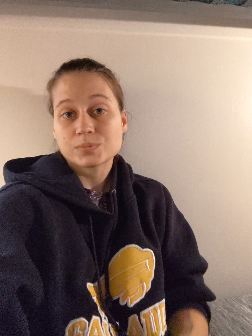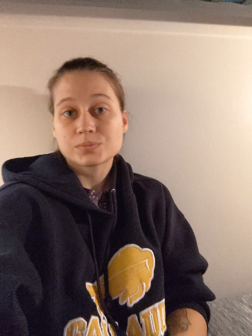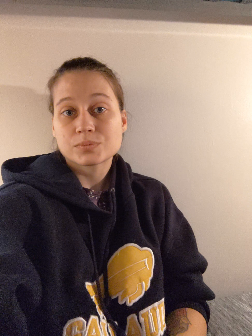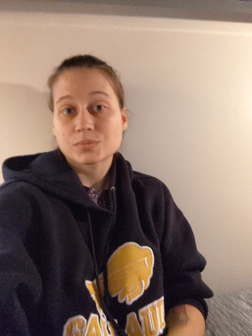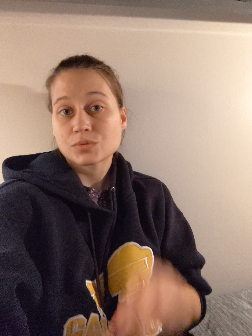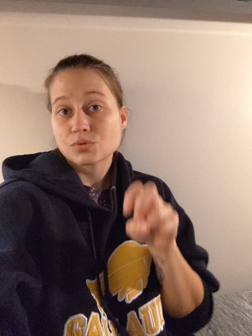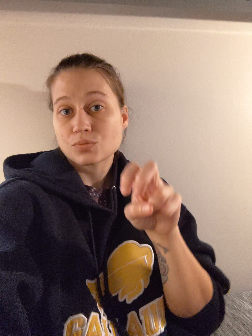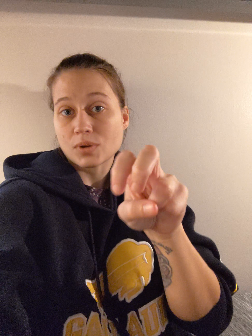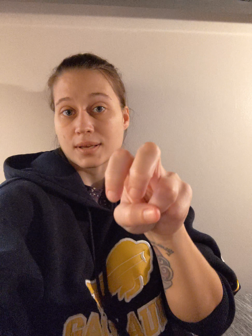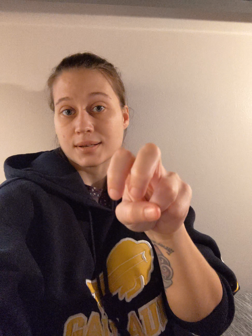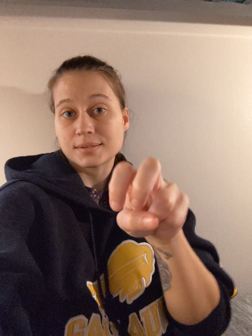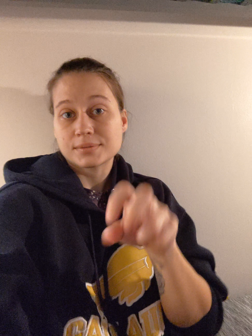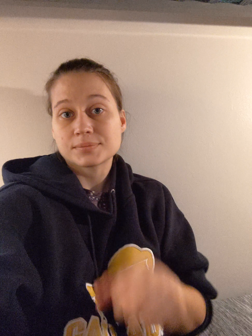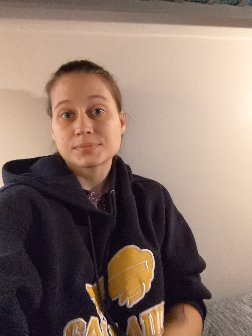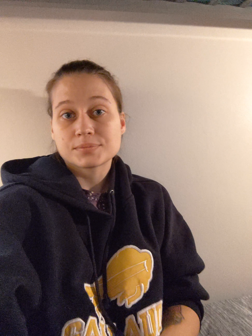ride